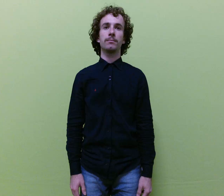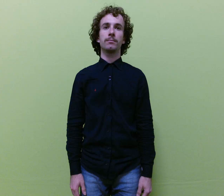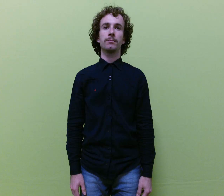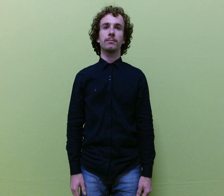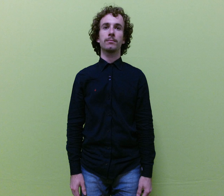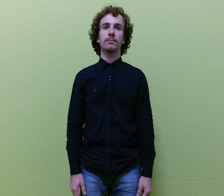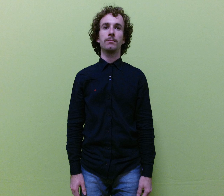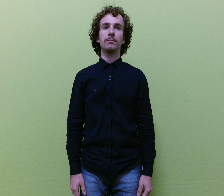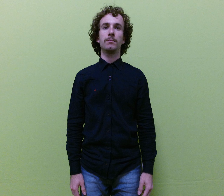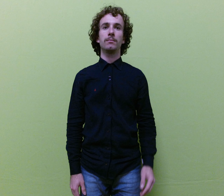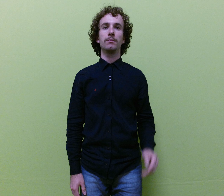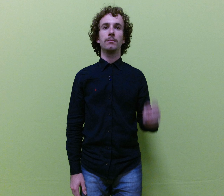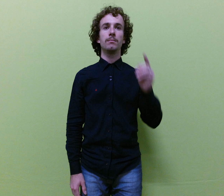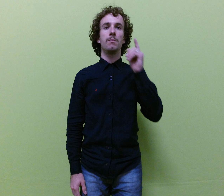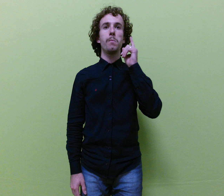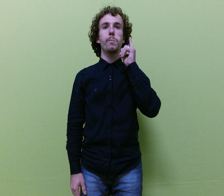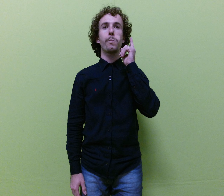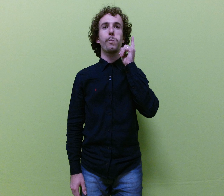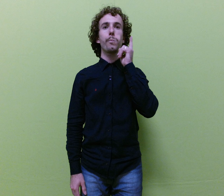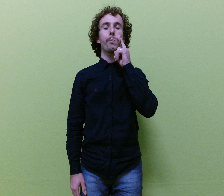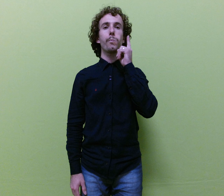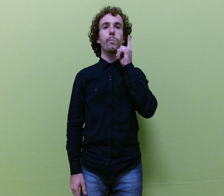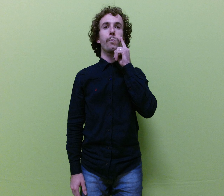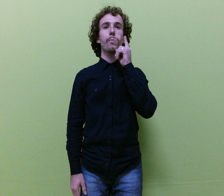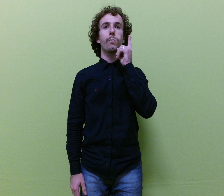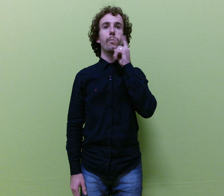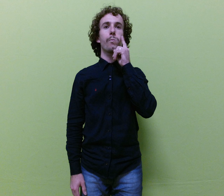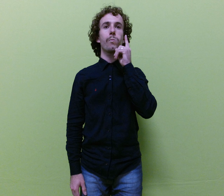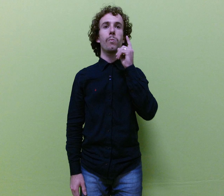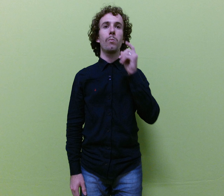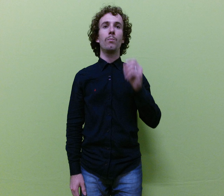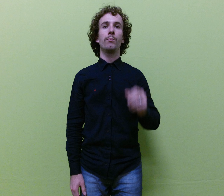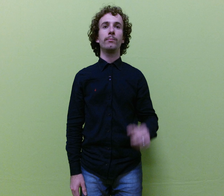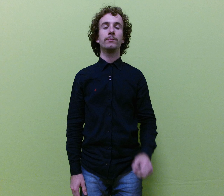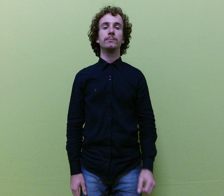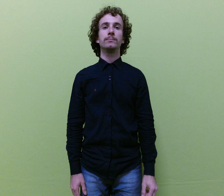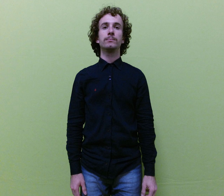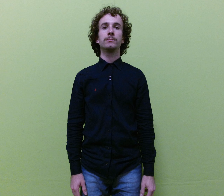bala